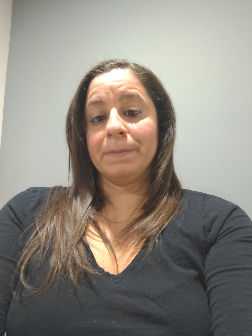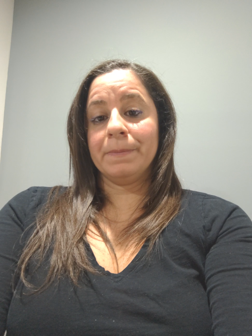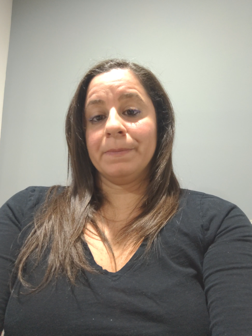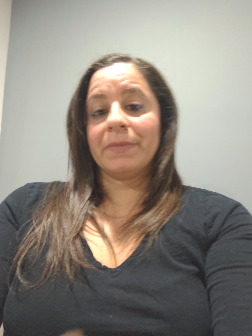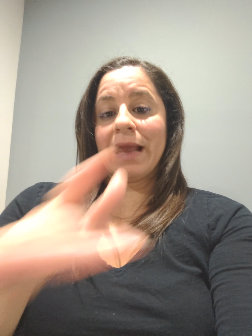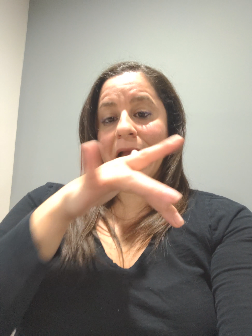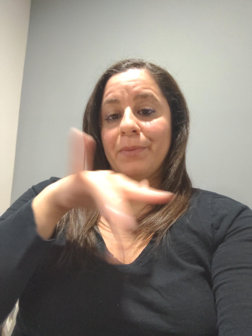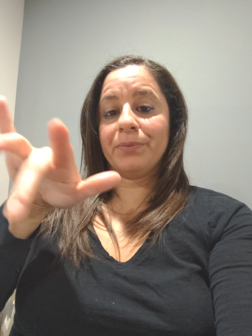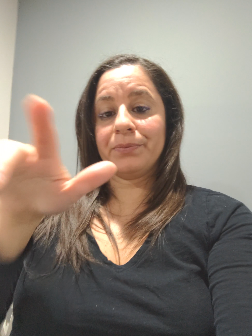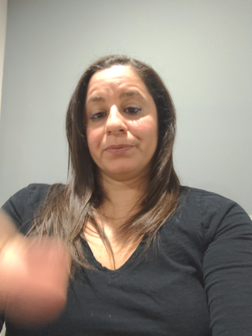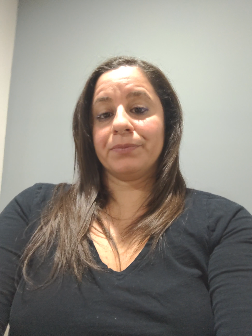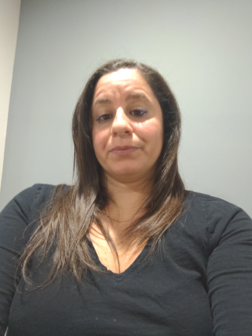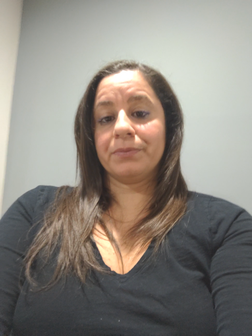empty